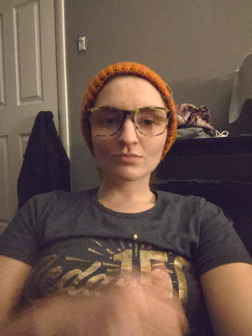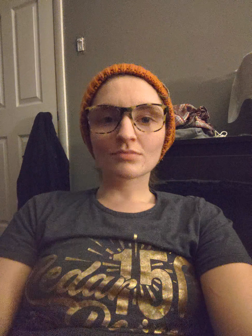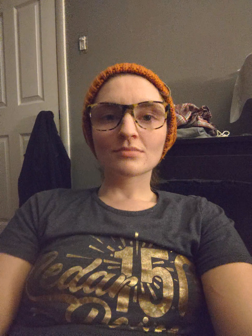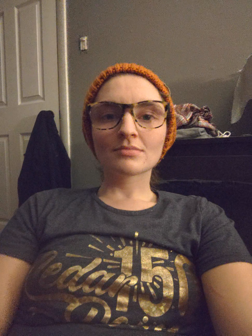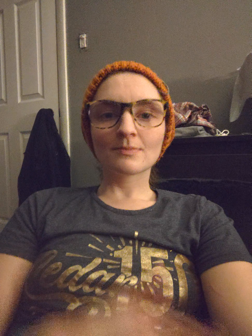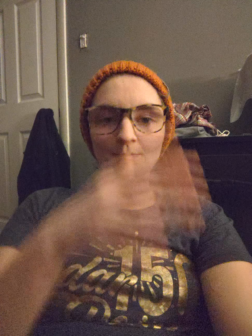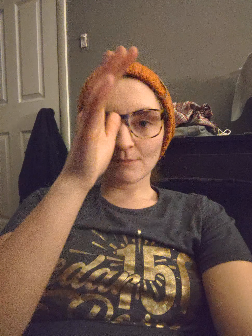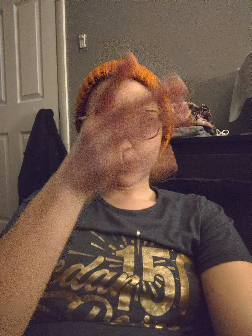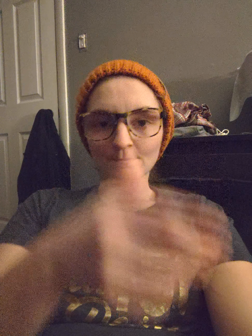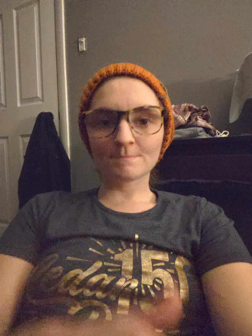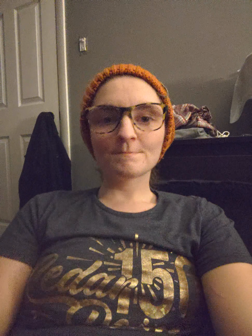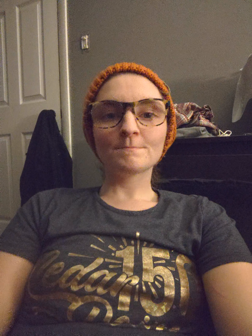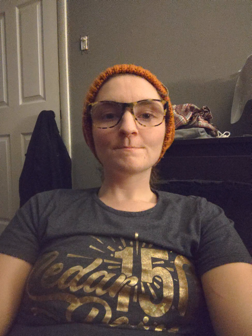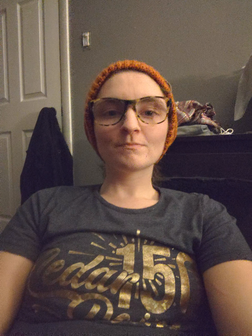grandpa